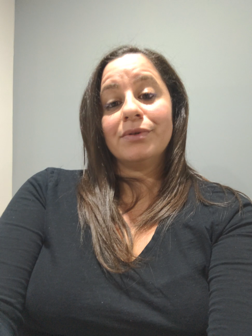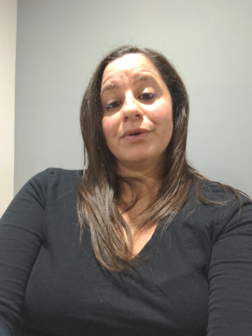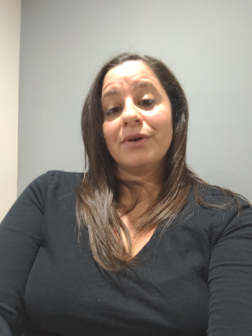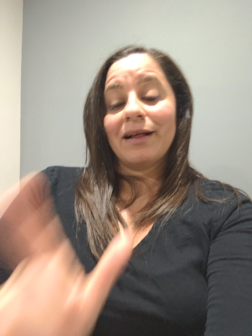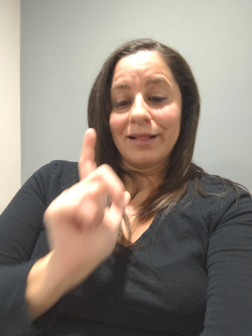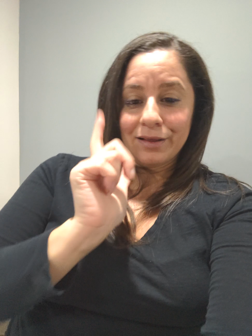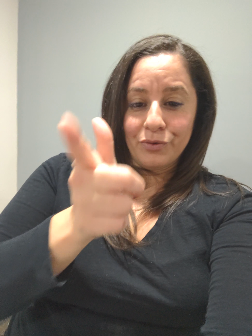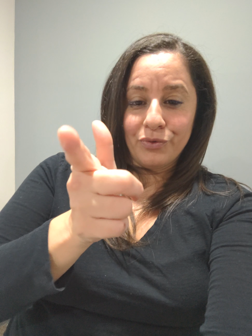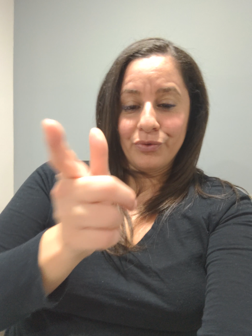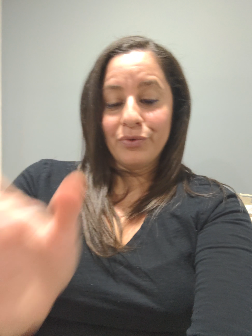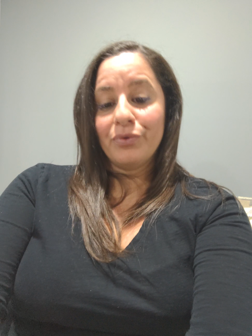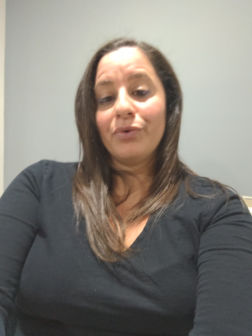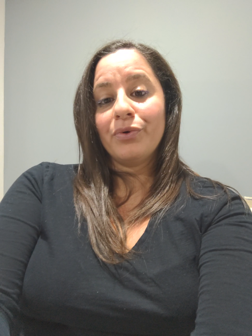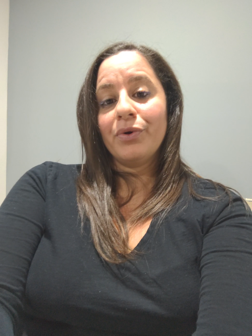later